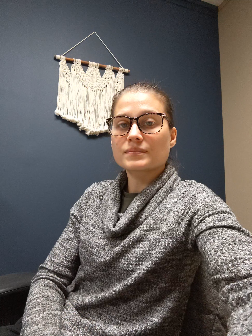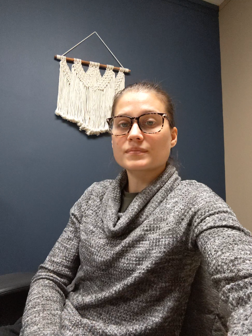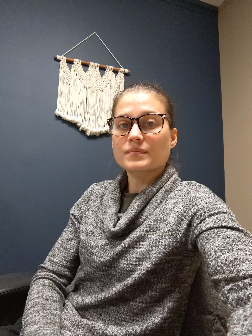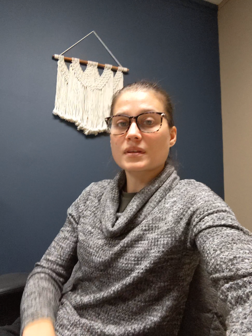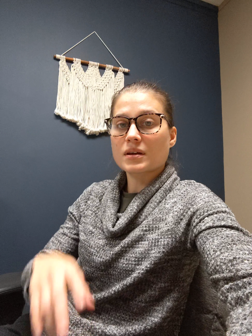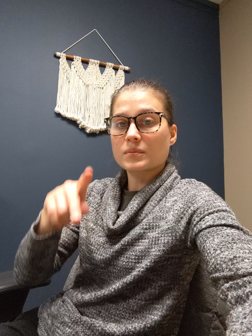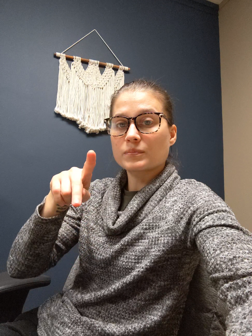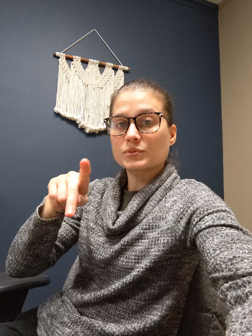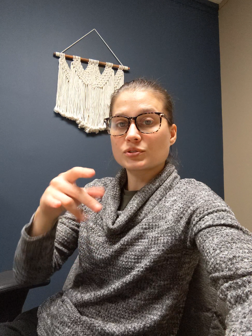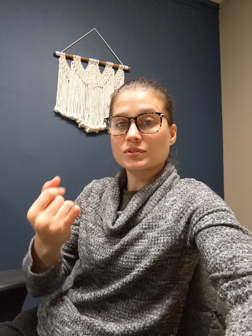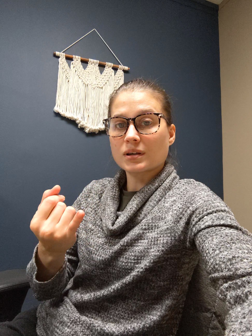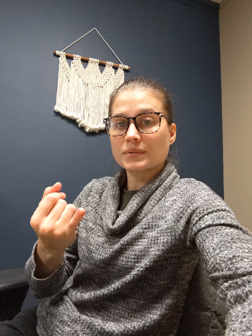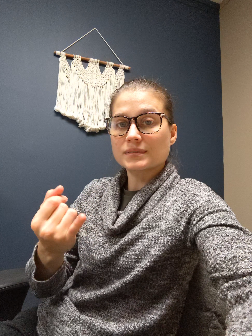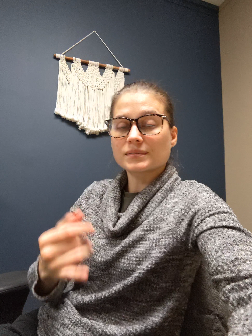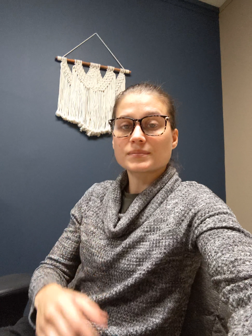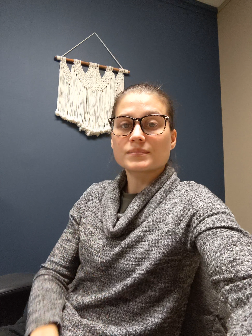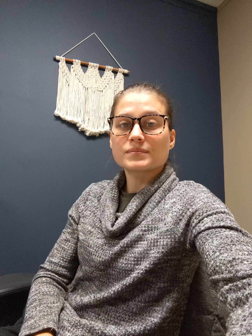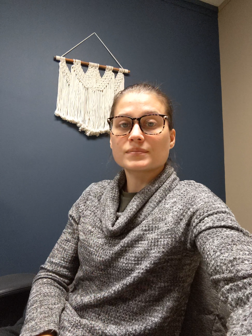pajamas